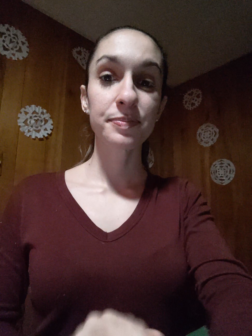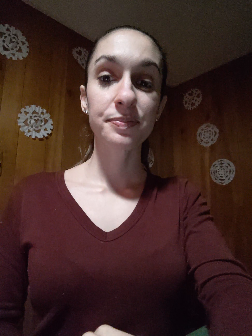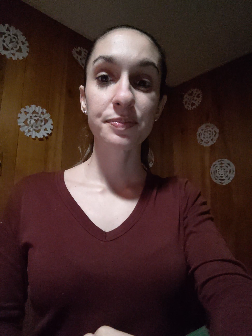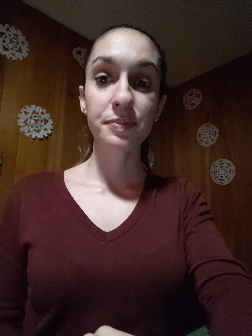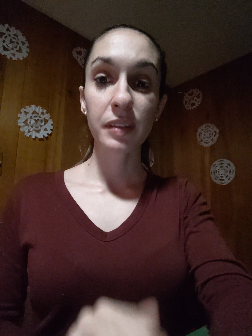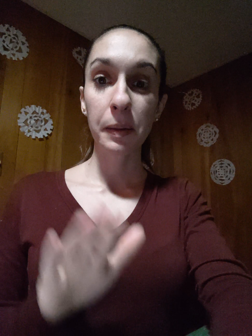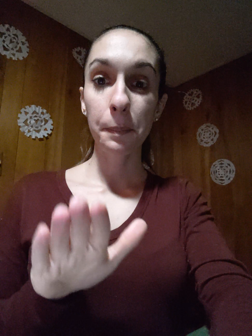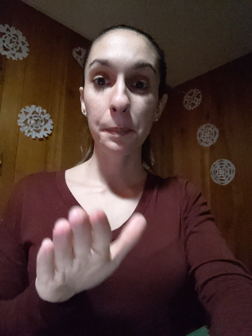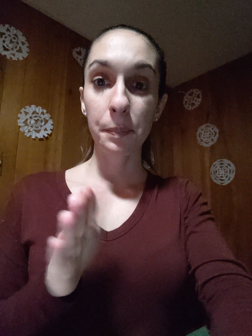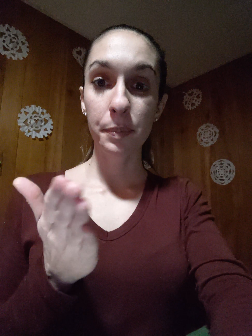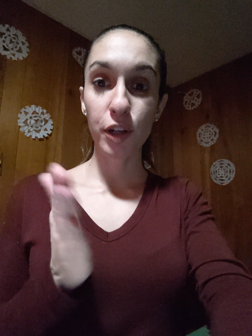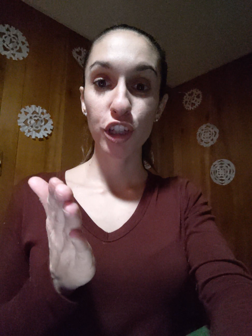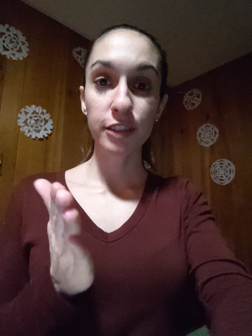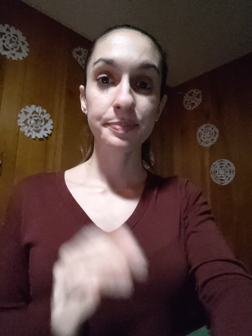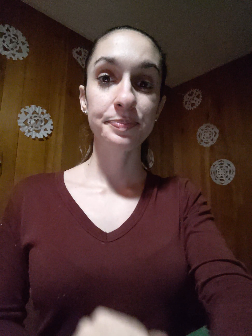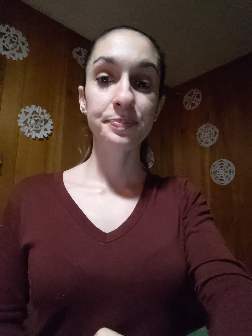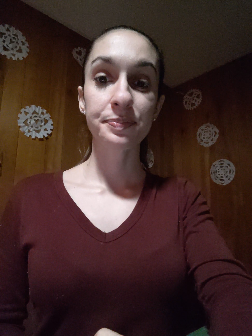book